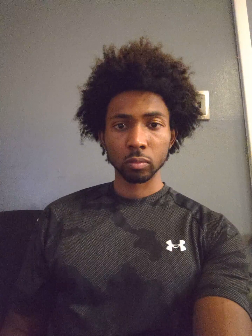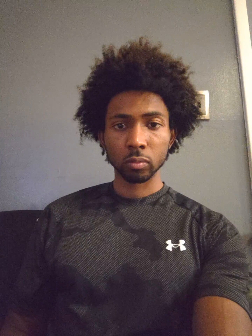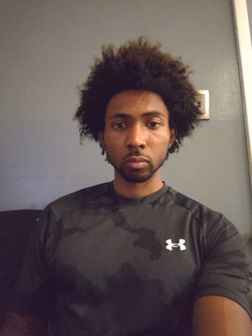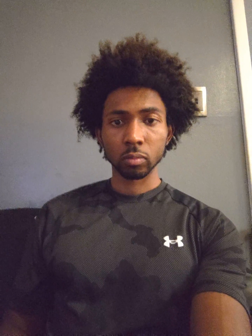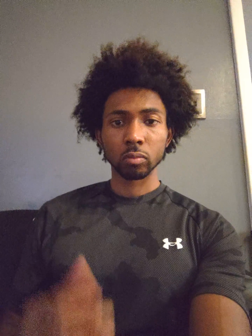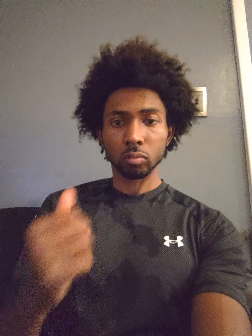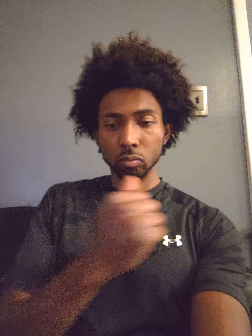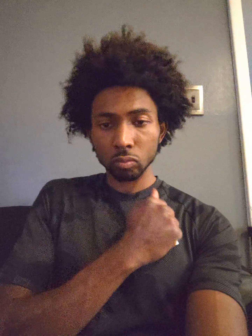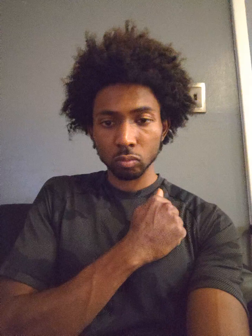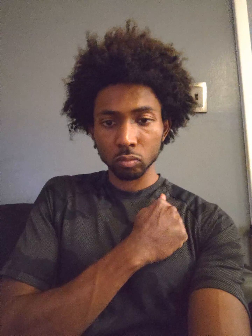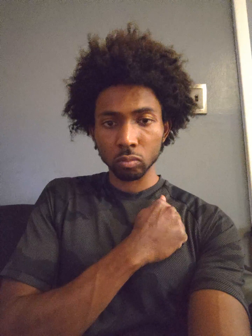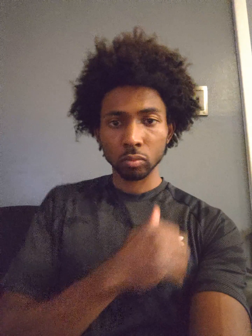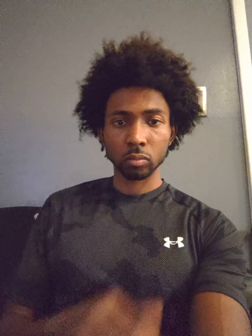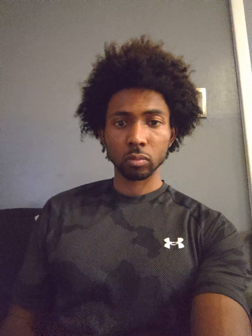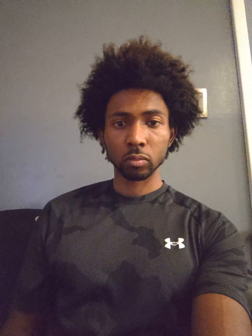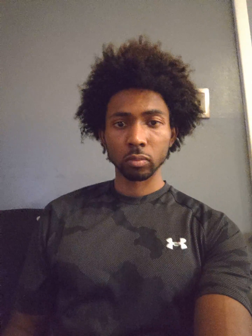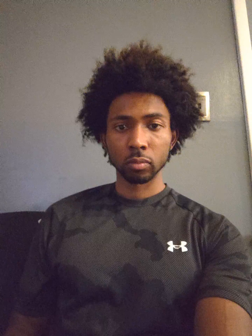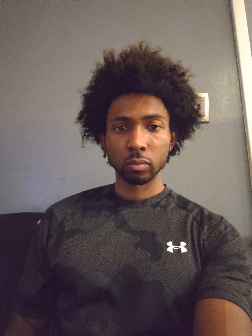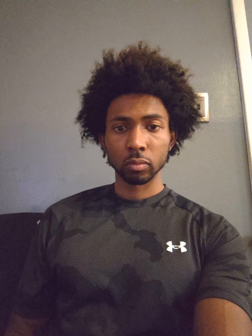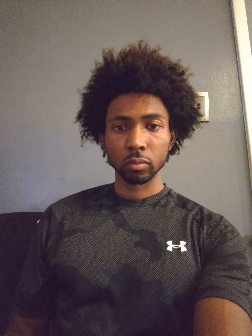hug